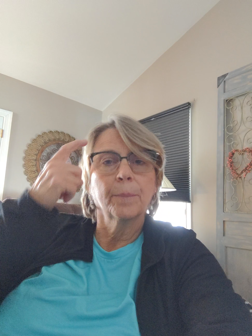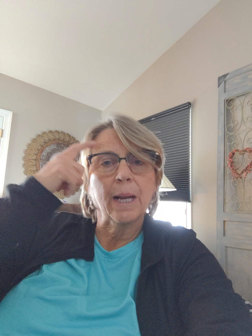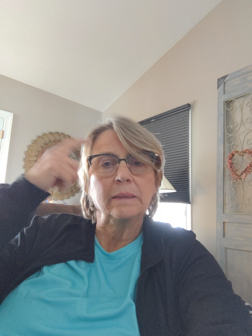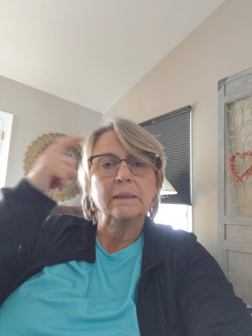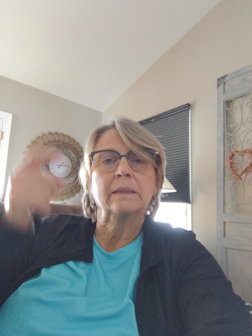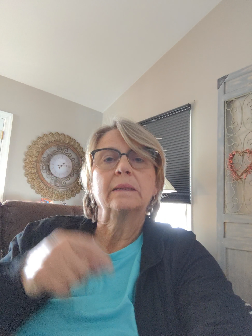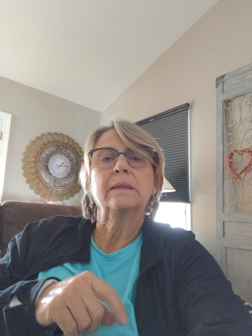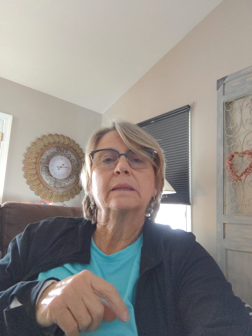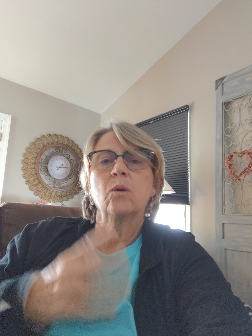penny